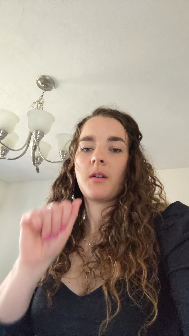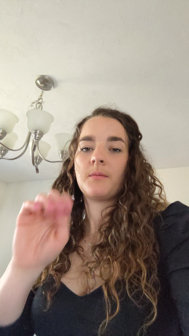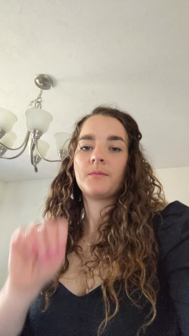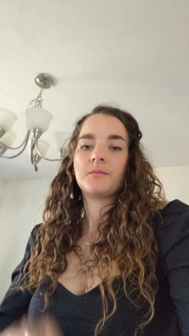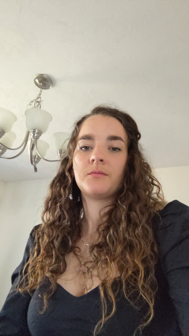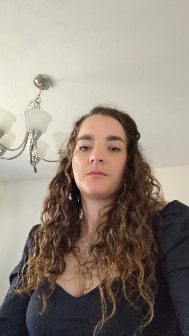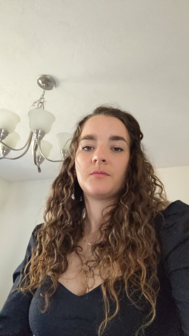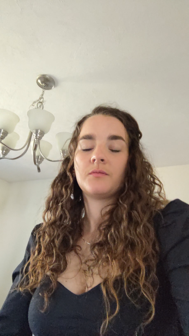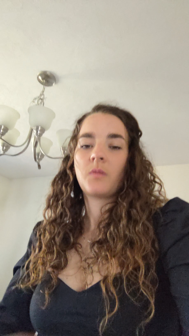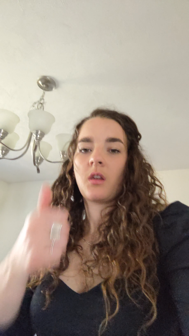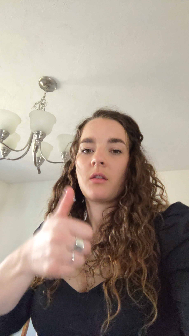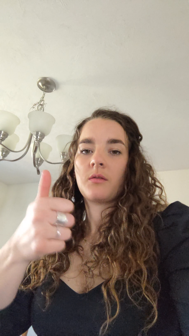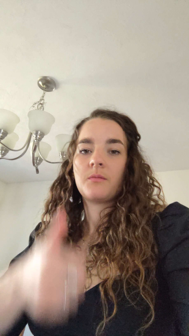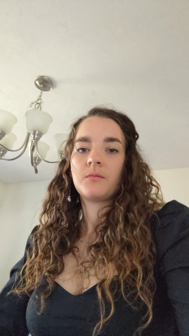help